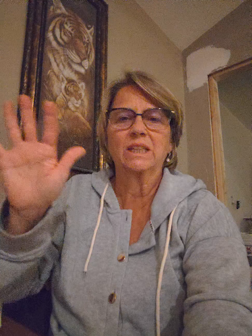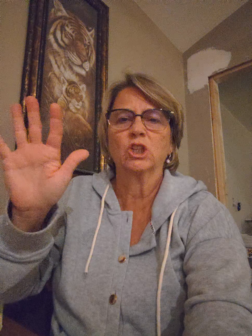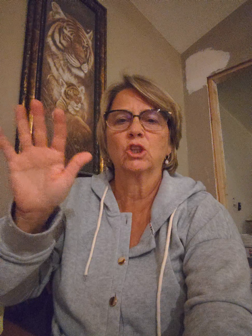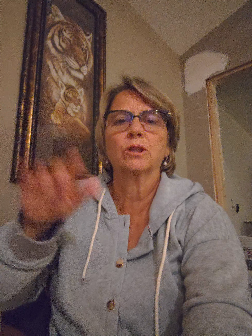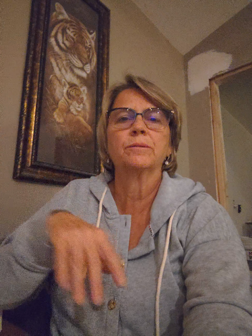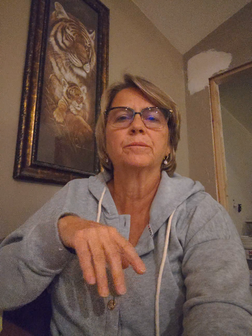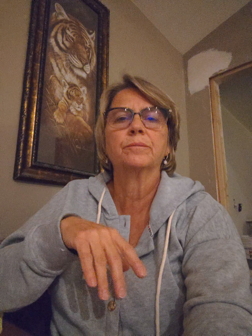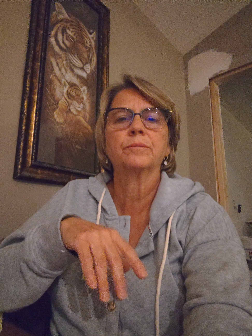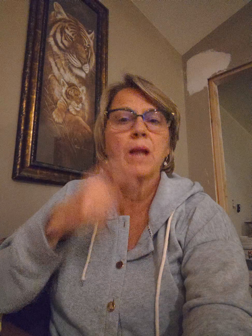finish